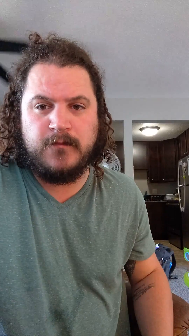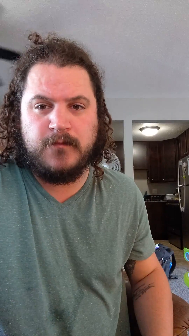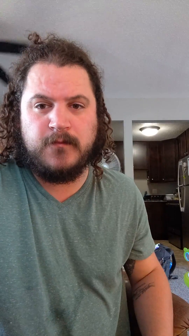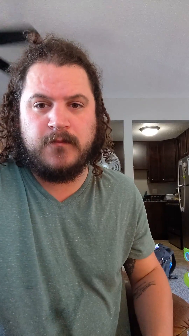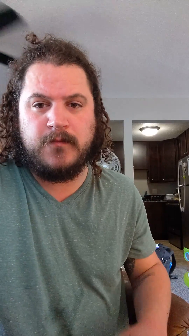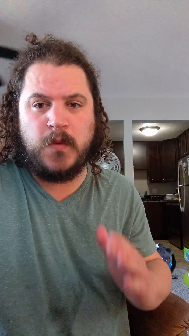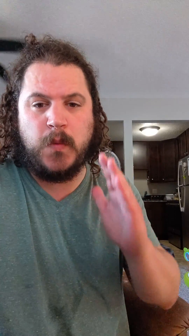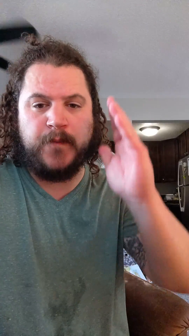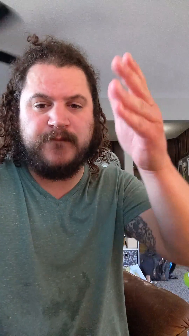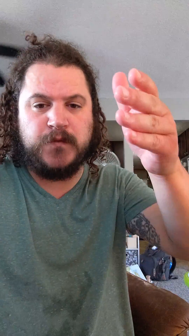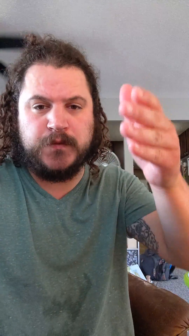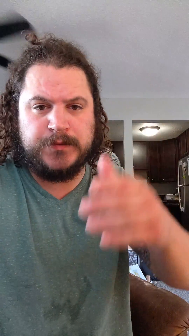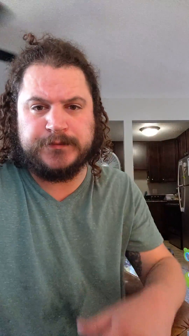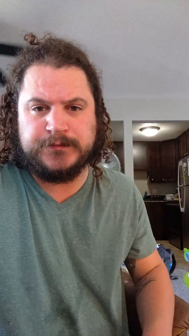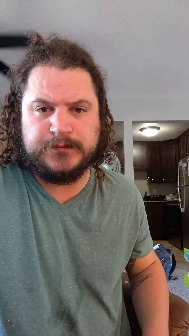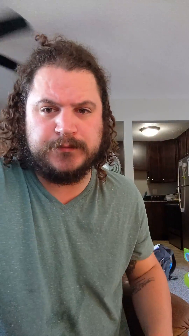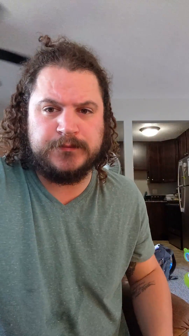over